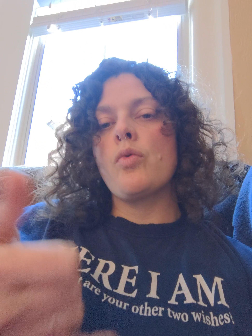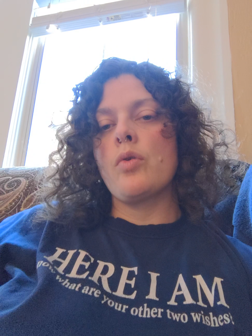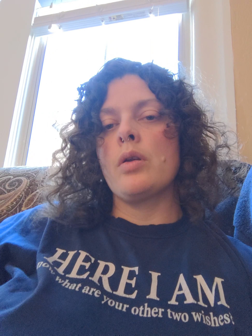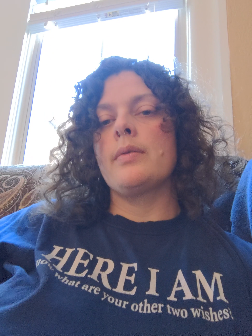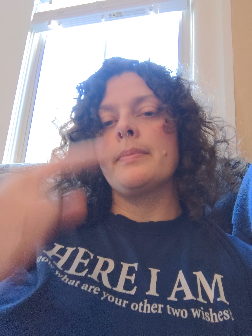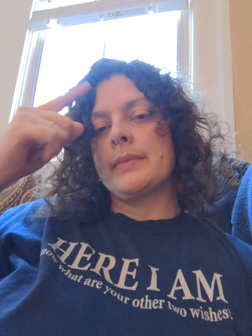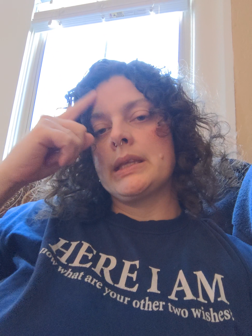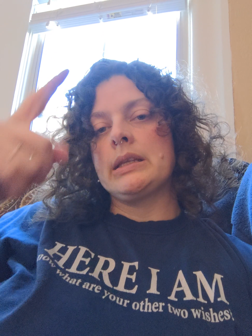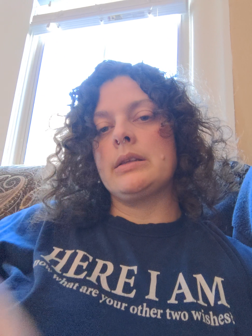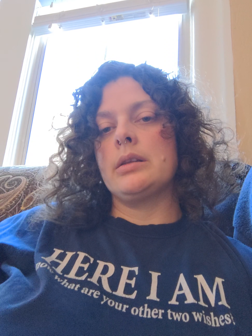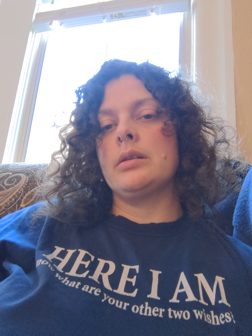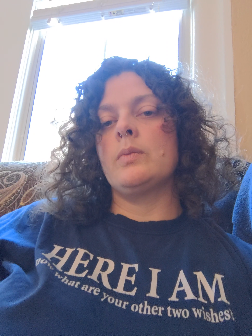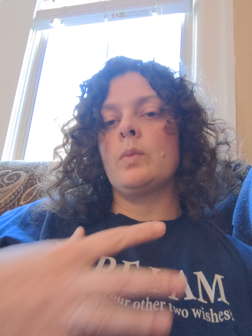penny